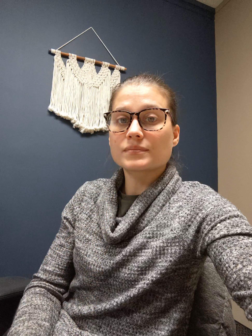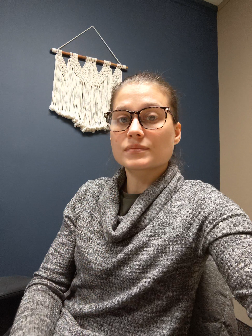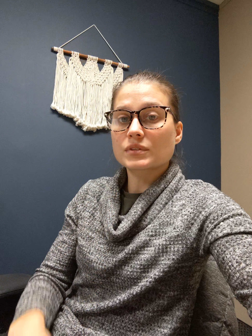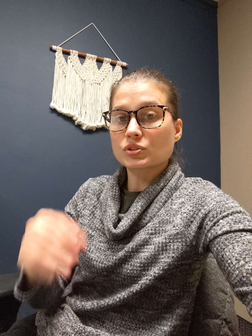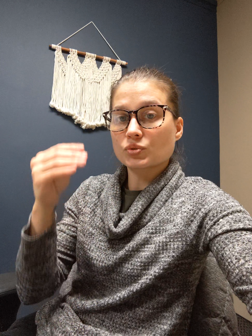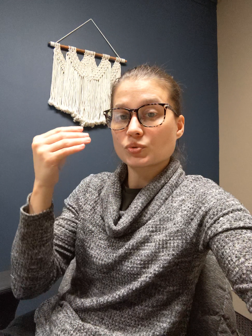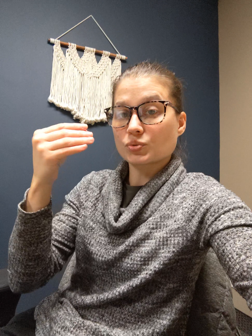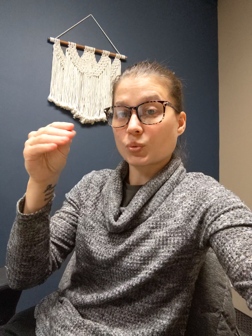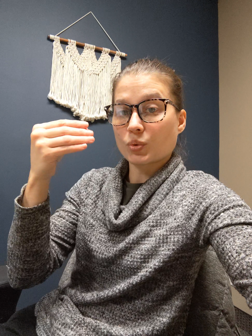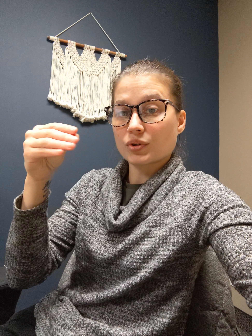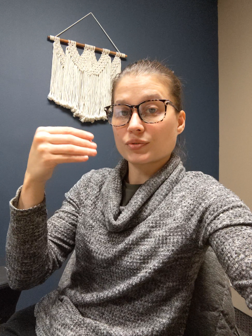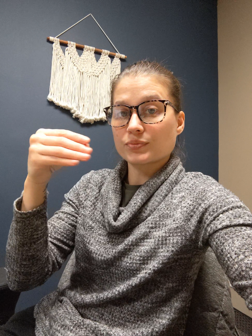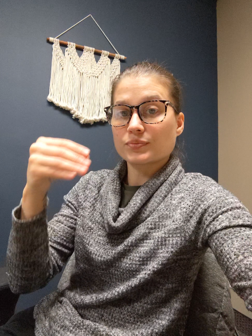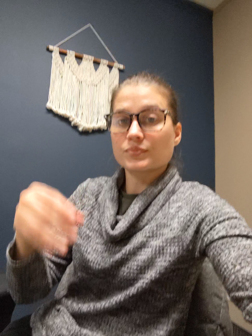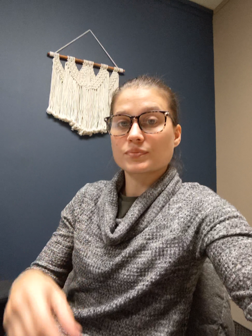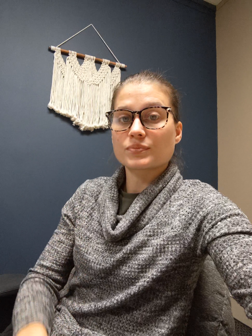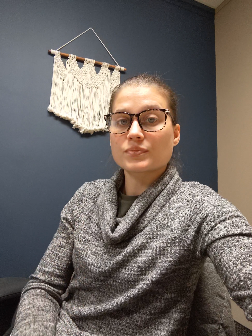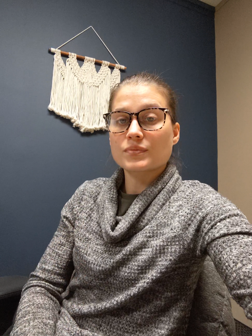store